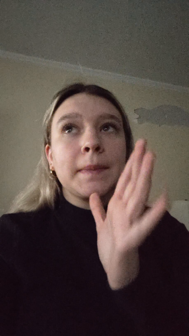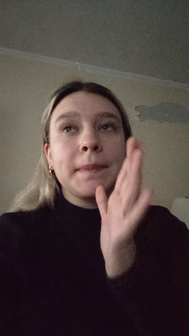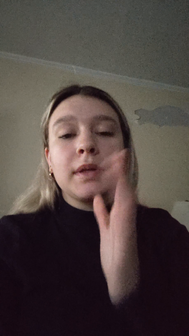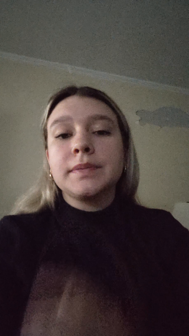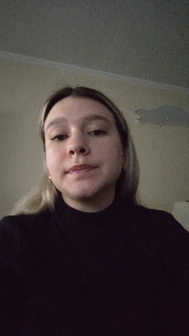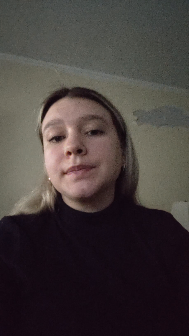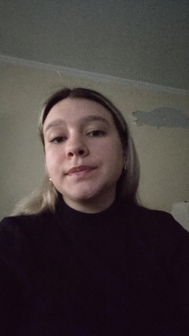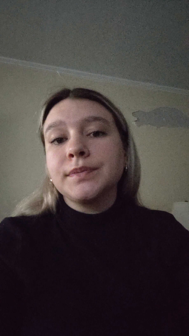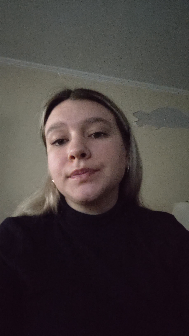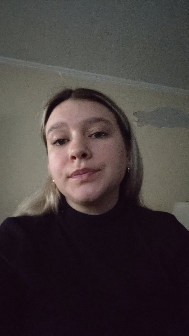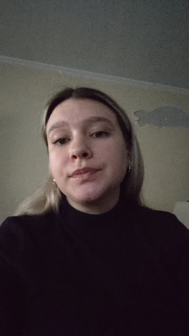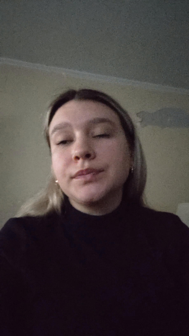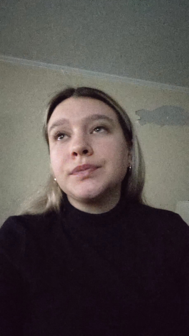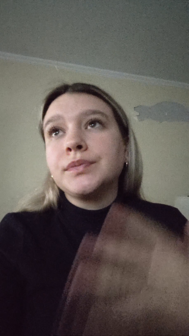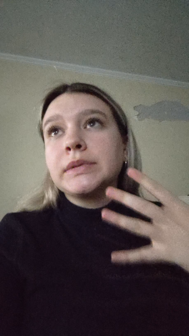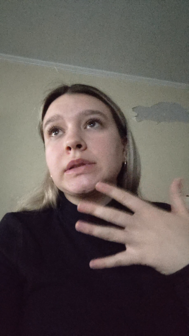scared